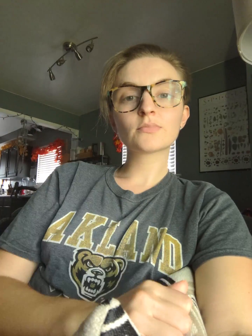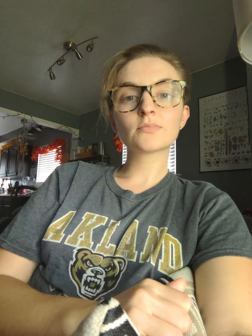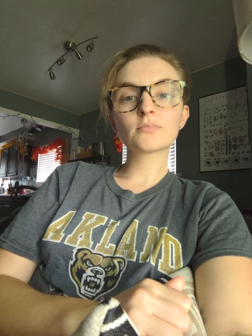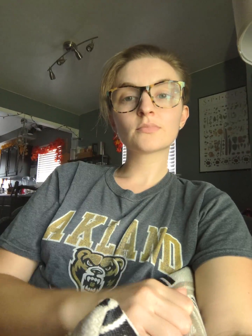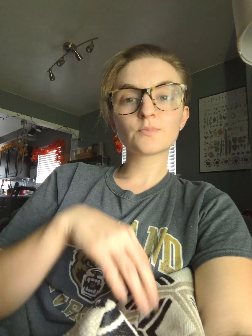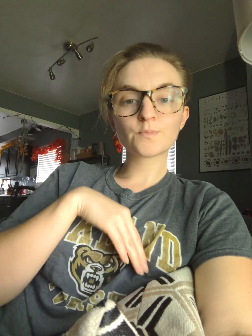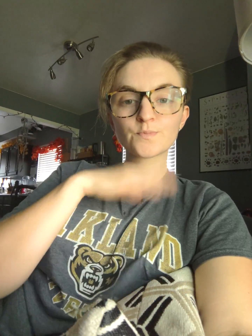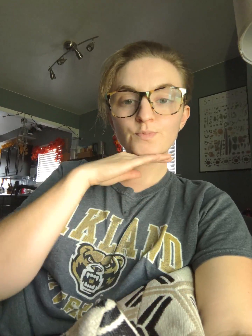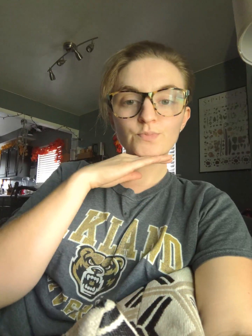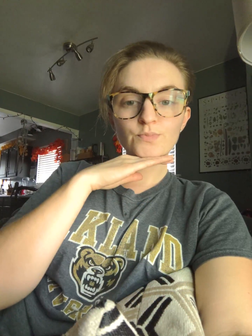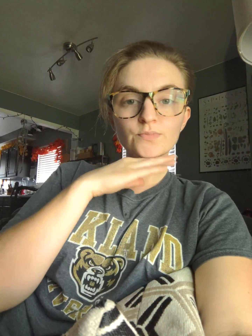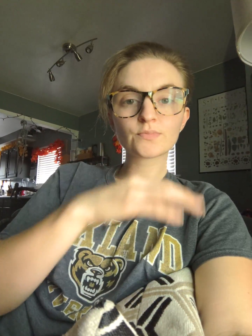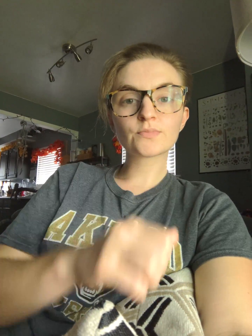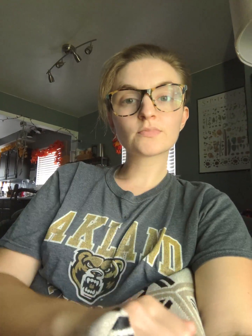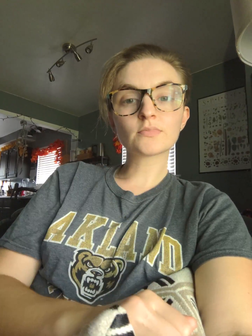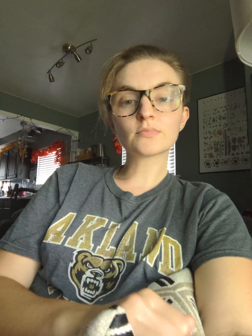full